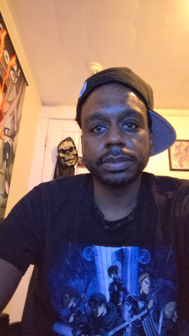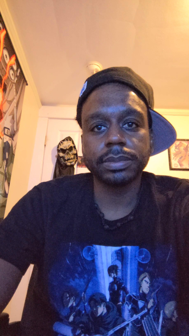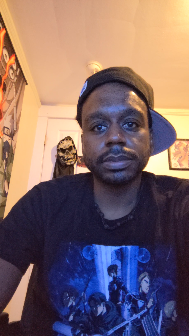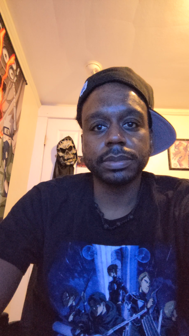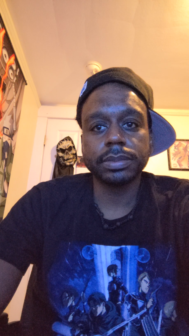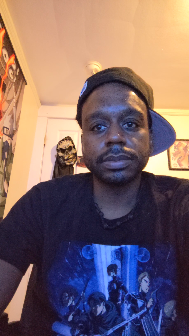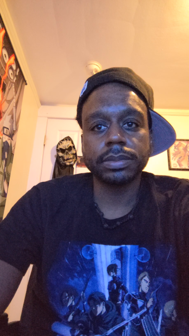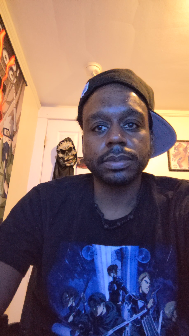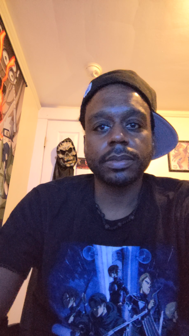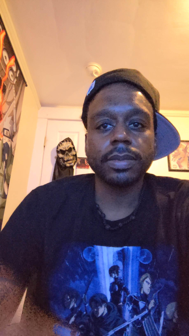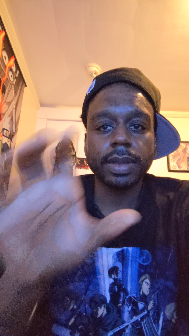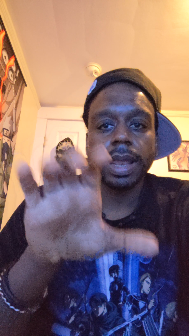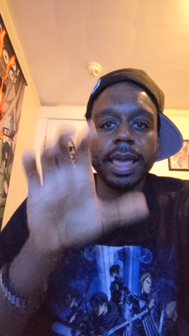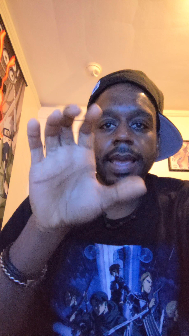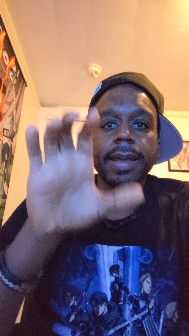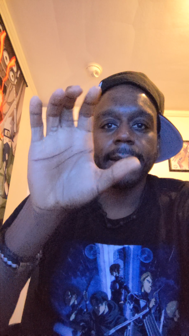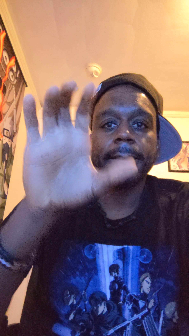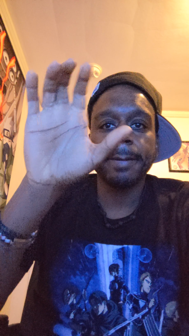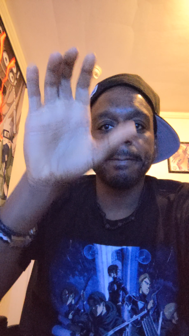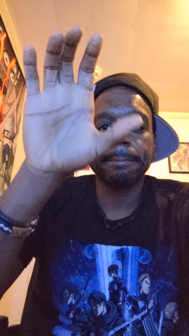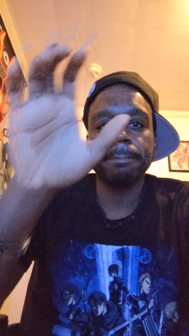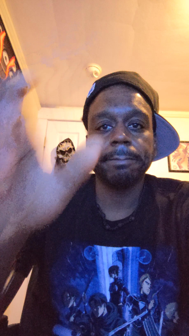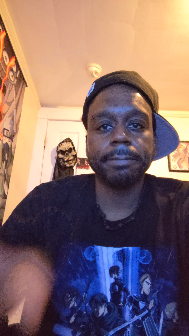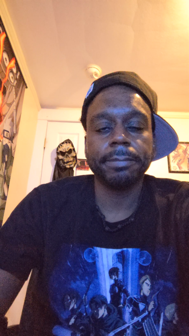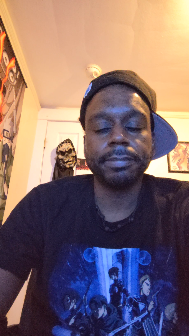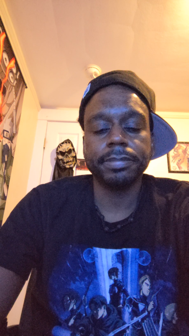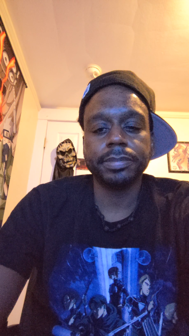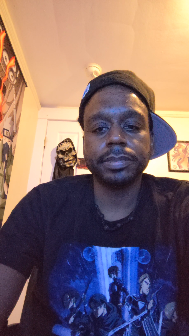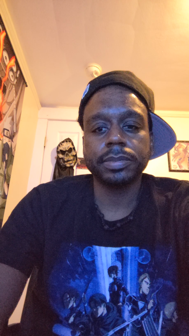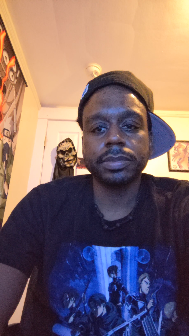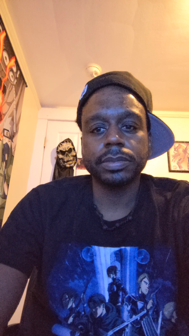climb